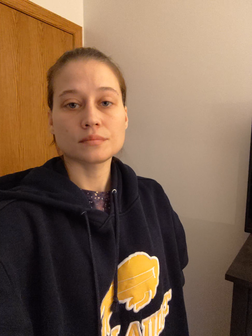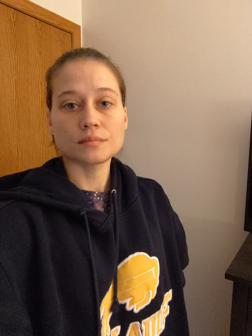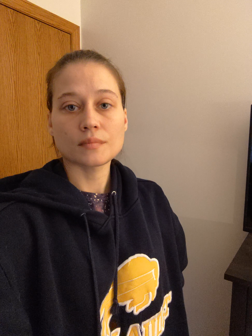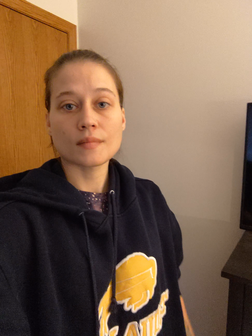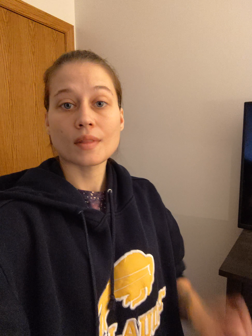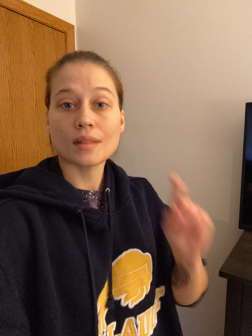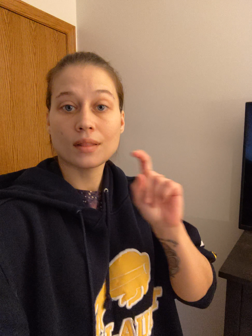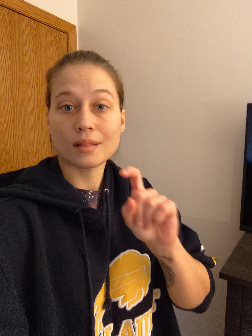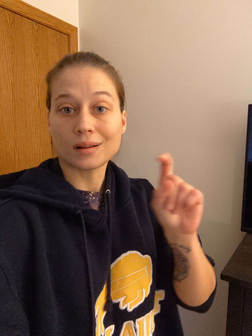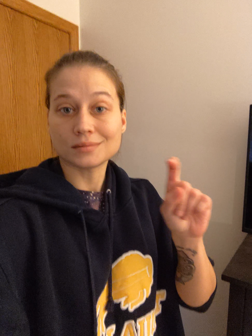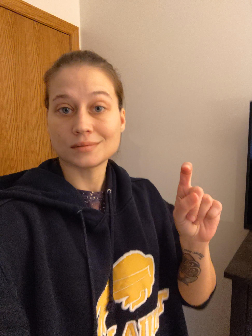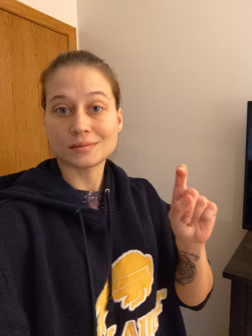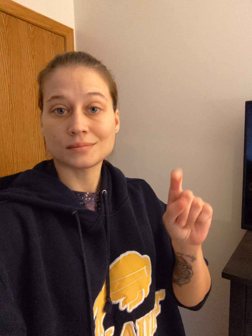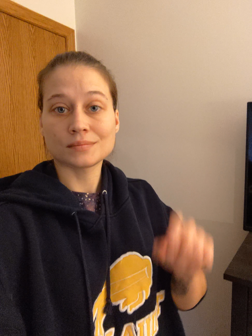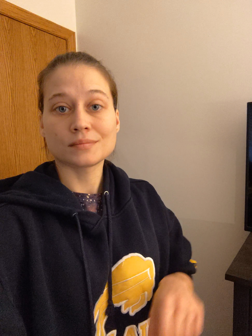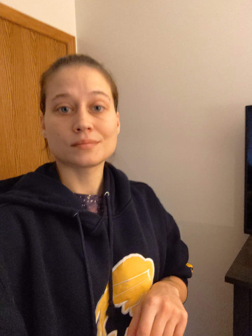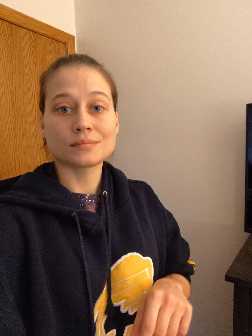closet